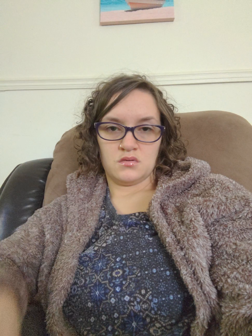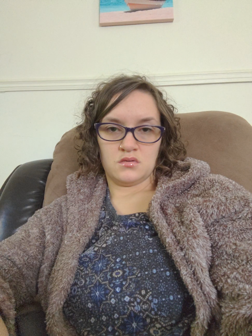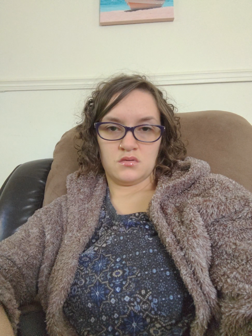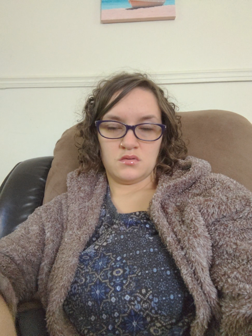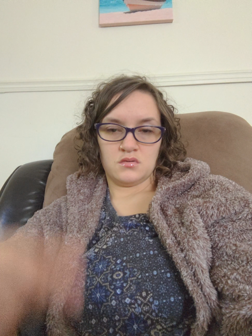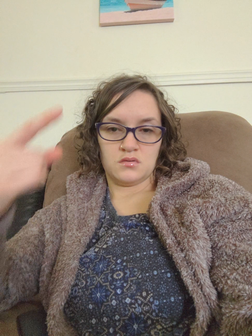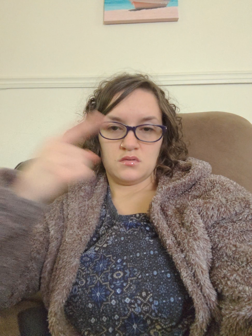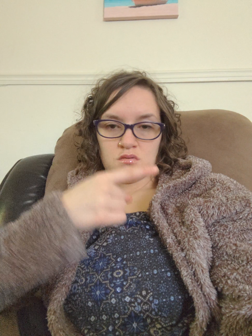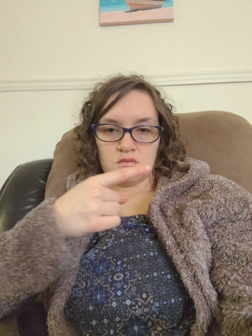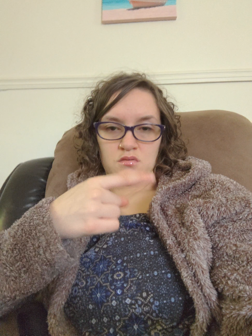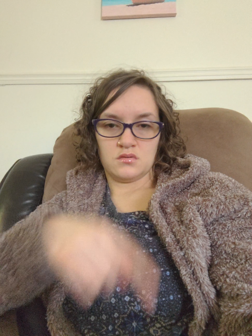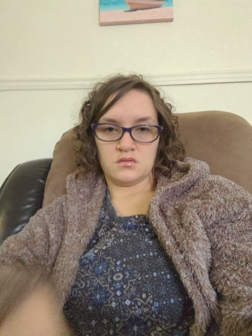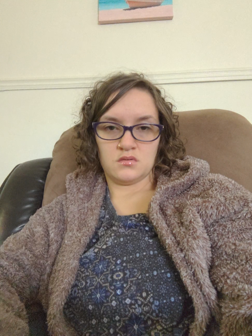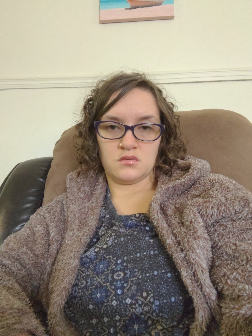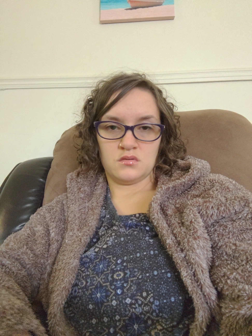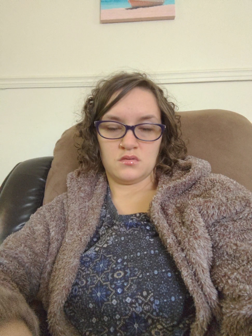he/she/it